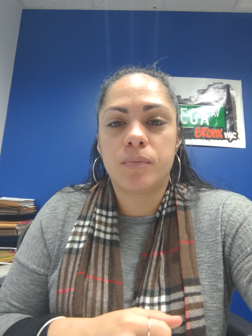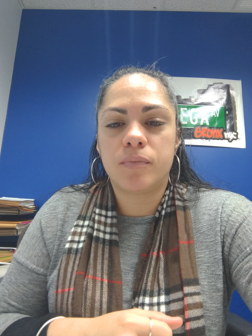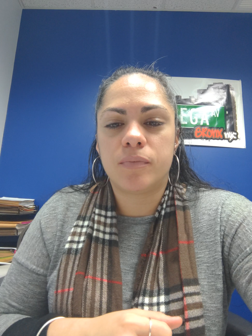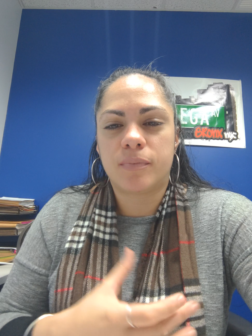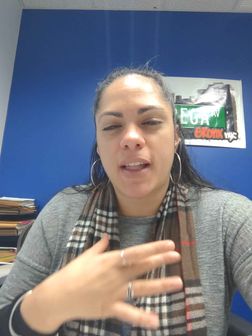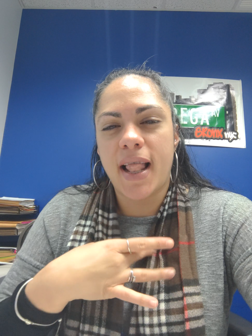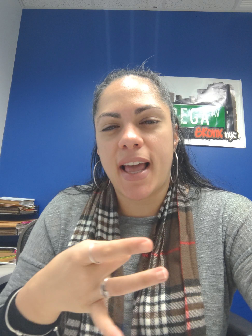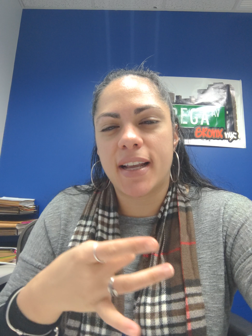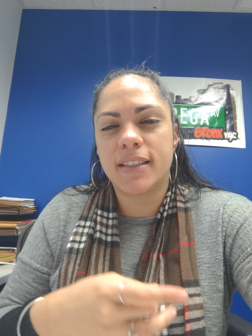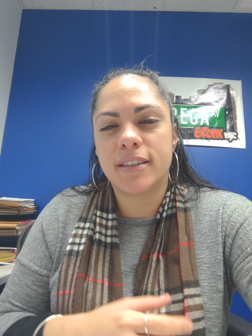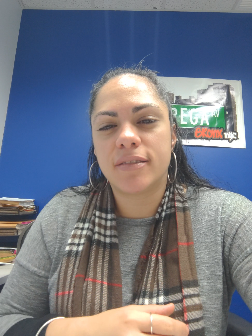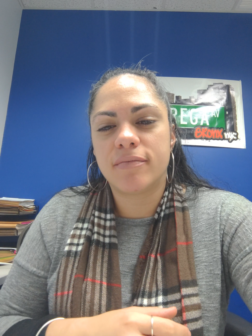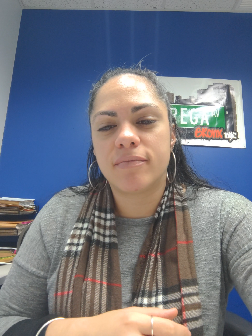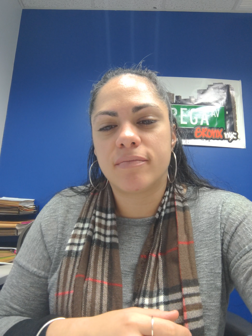like